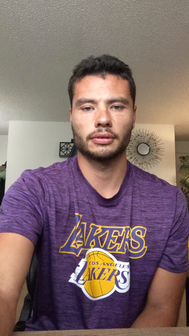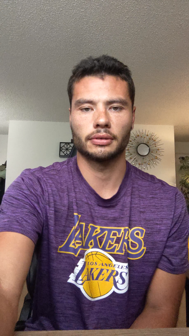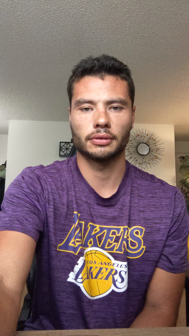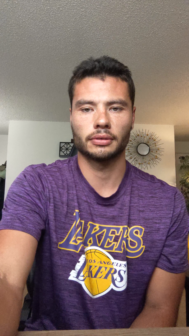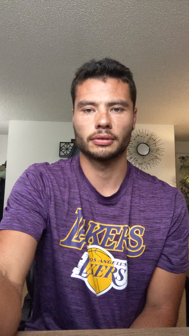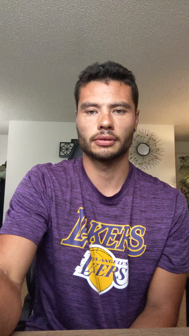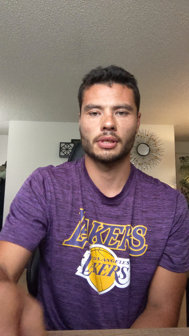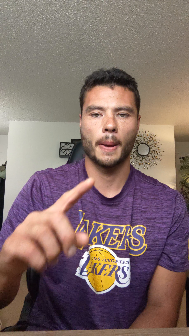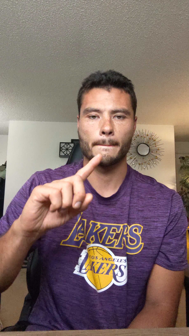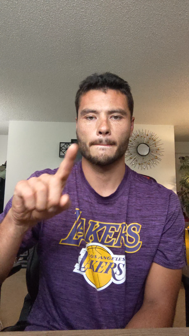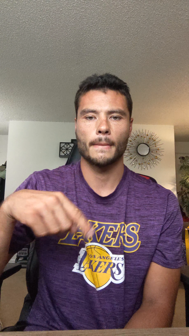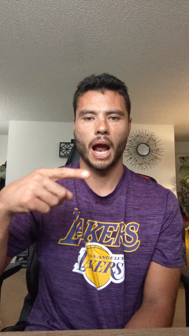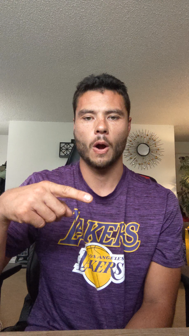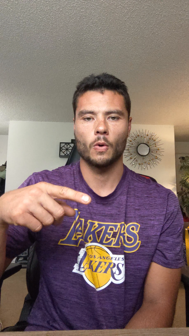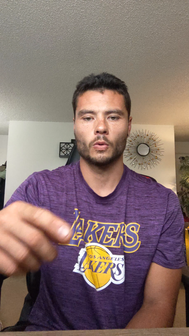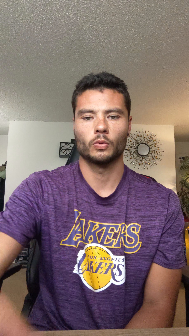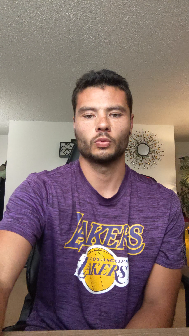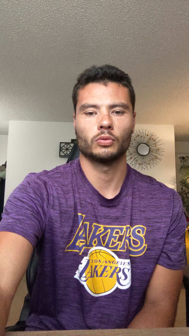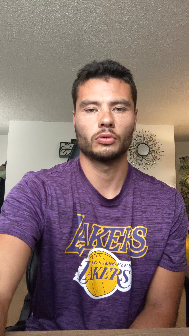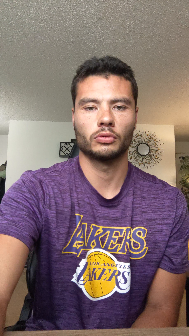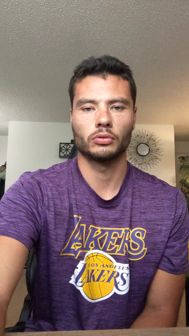about